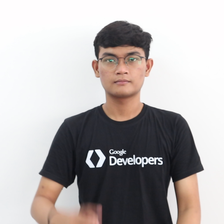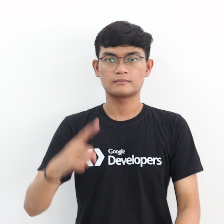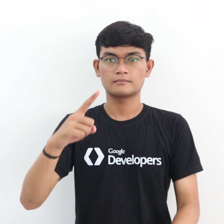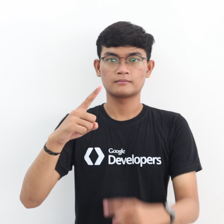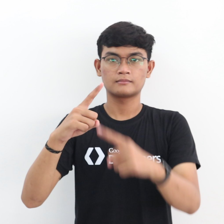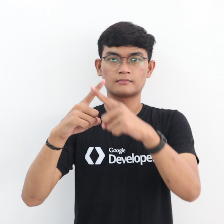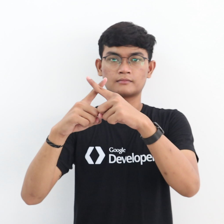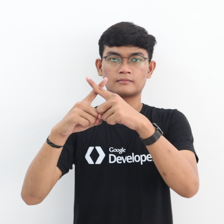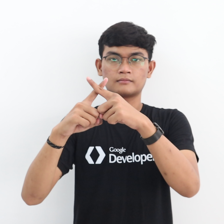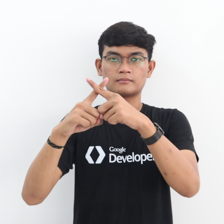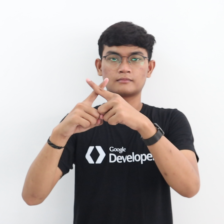X